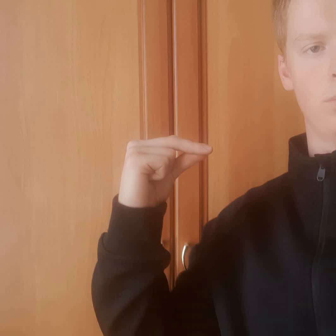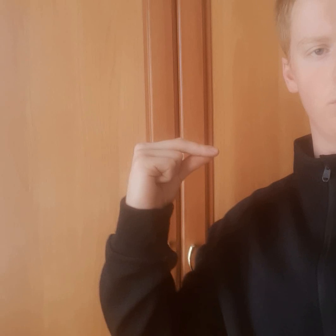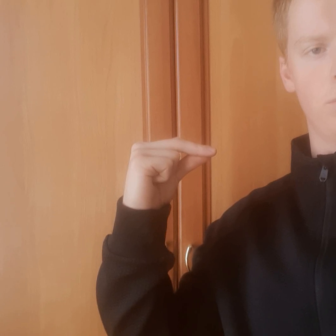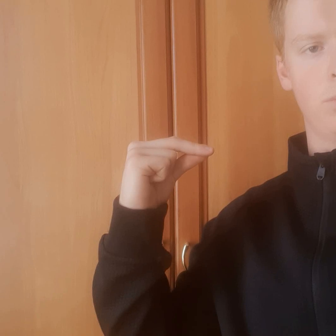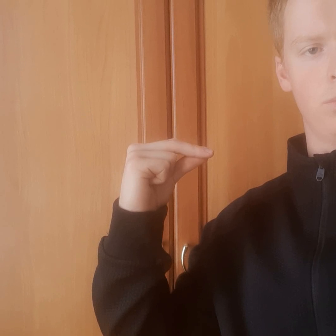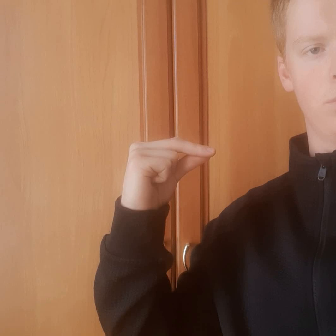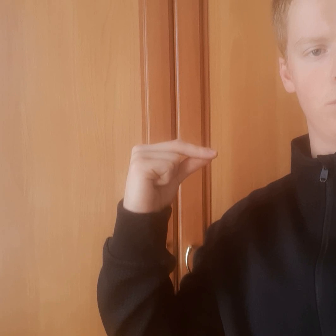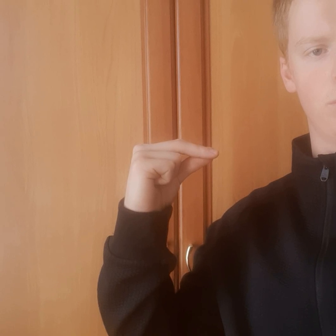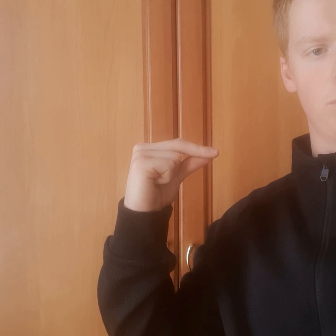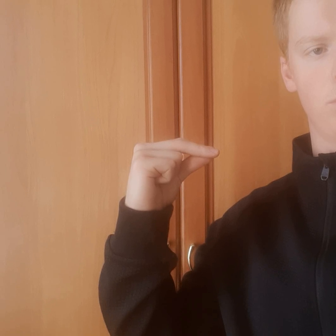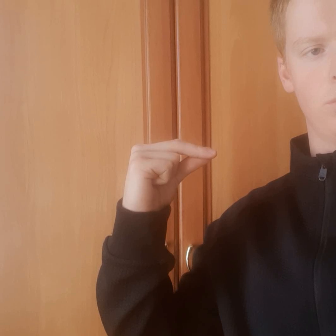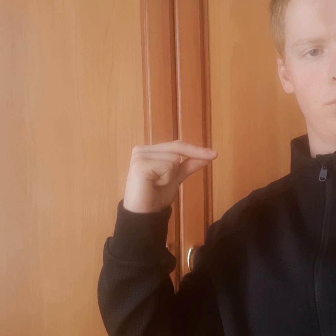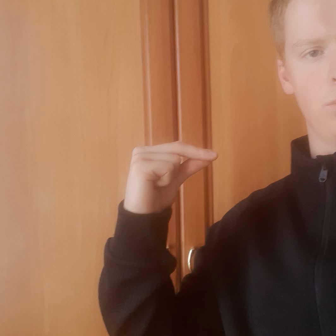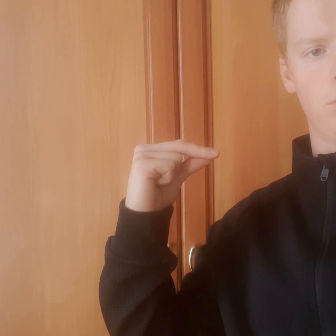Ч